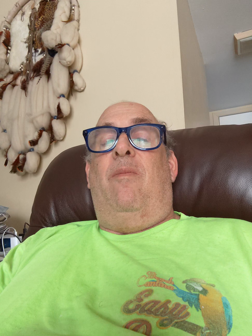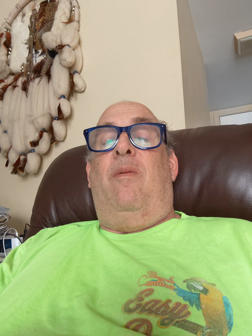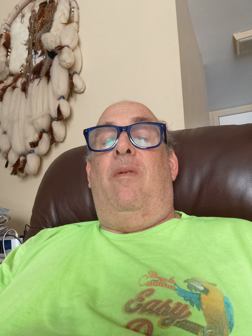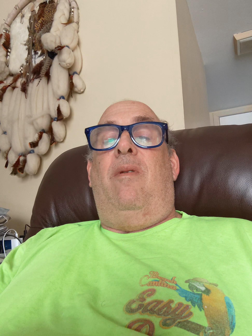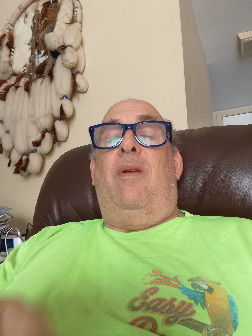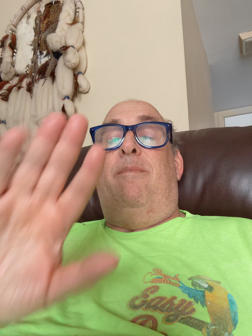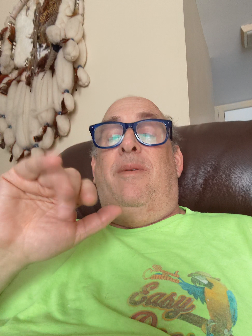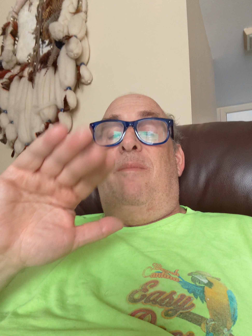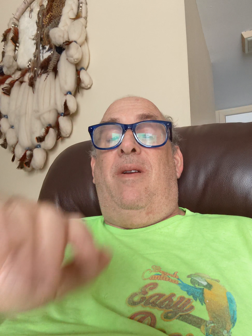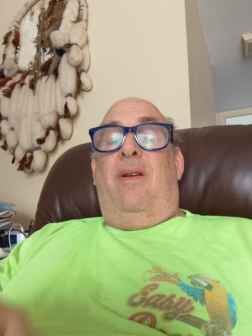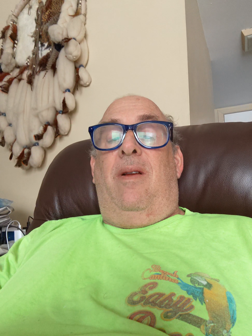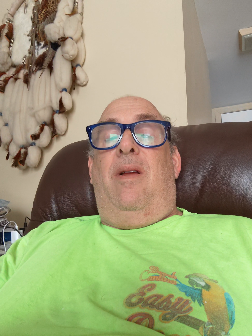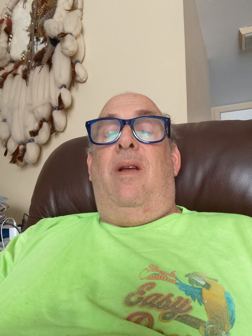bye